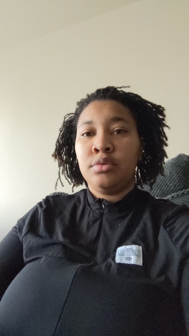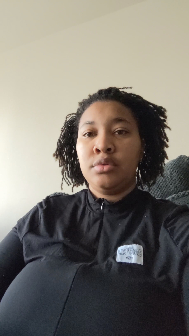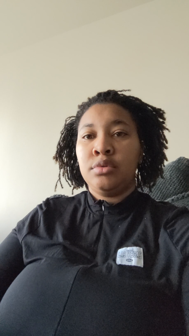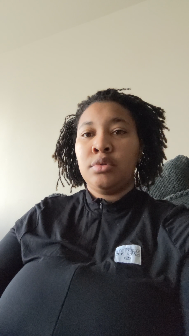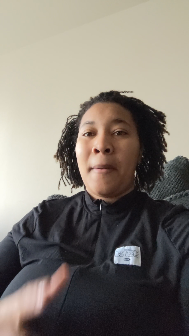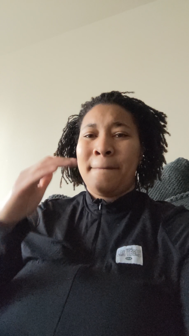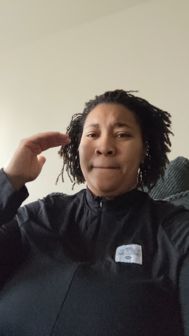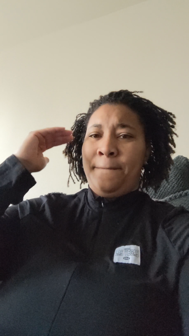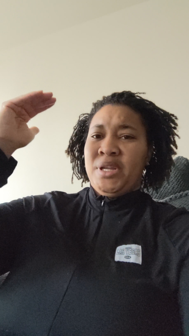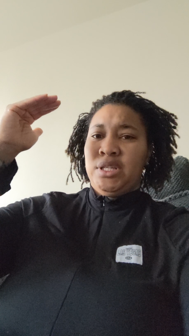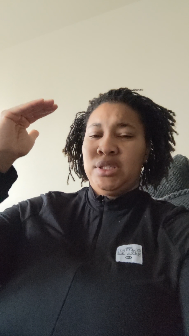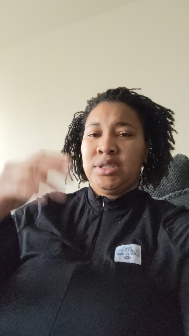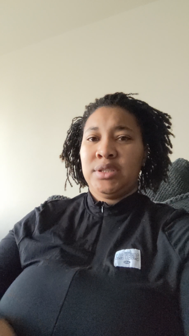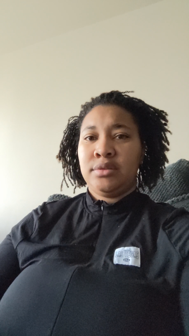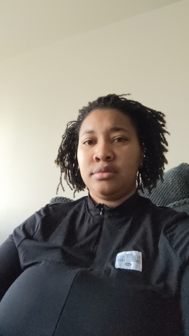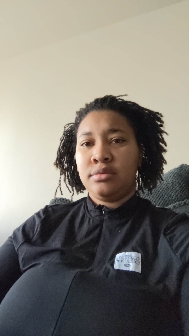big